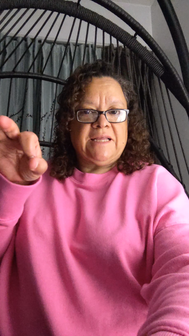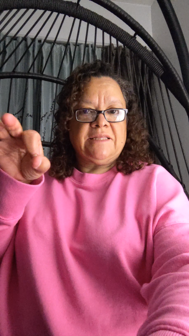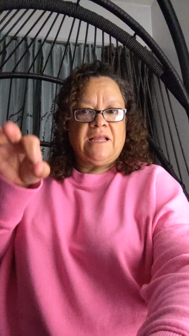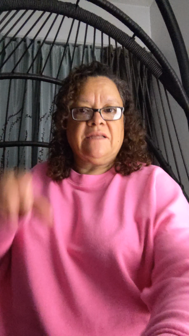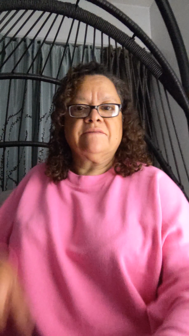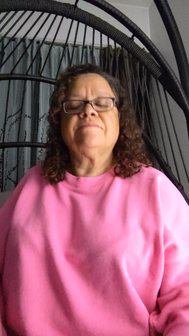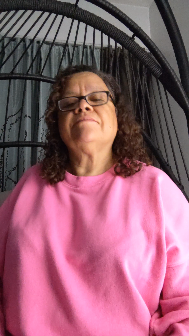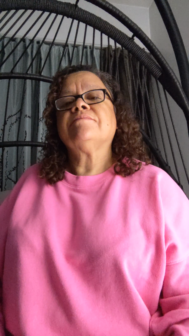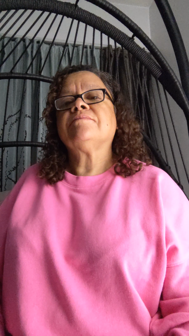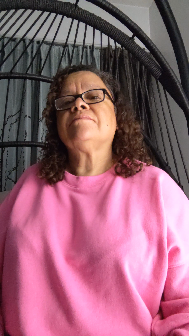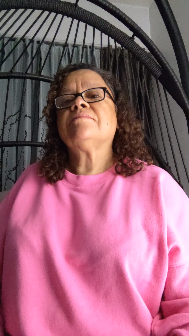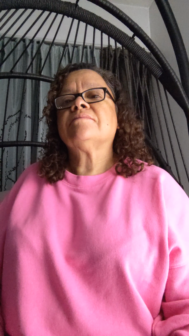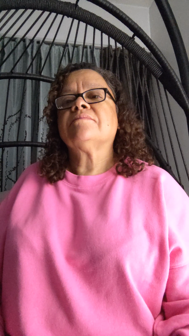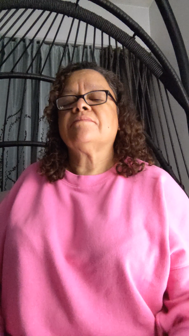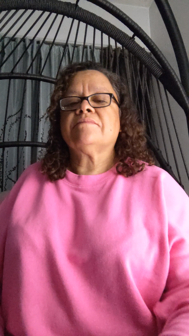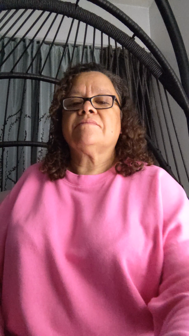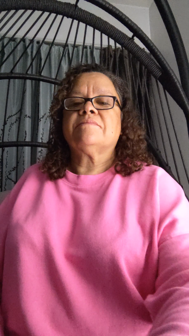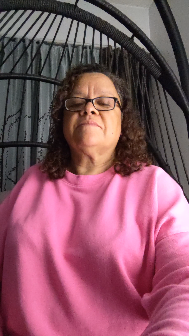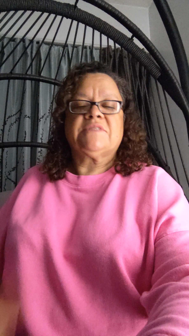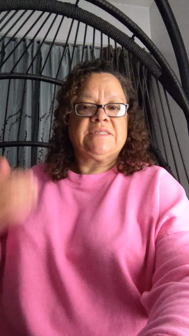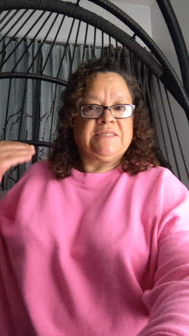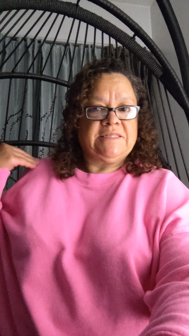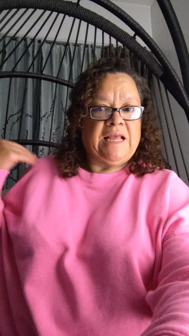shoulder